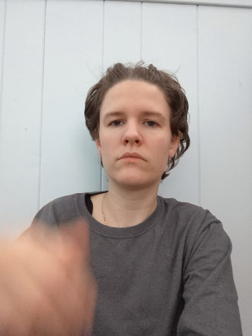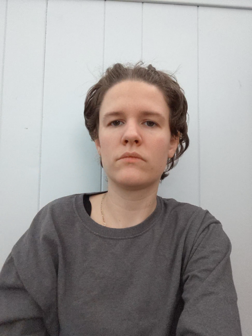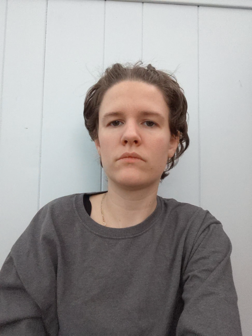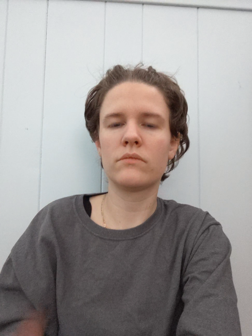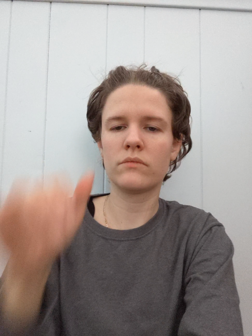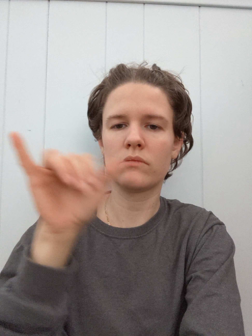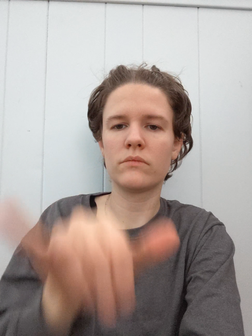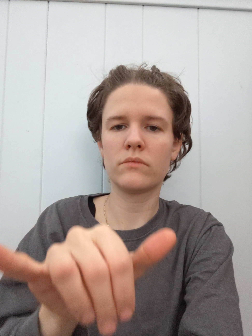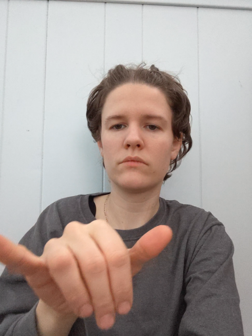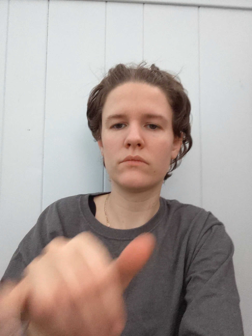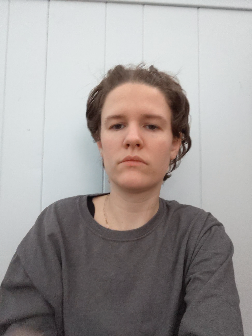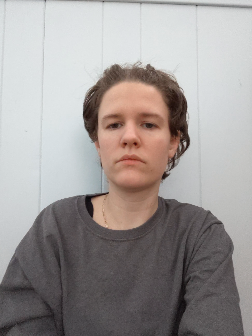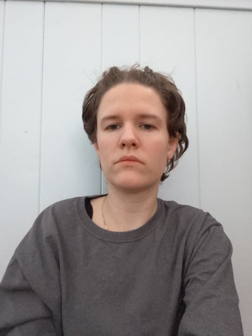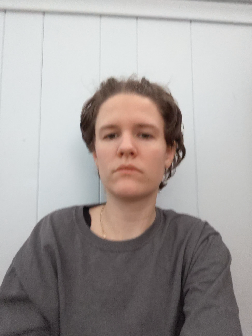stay